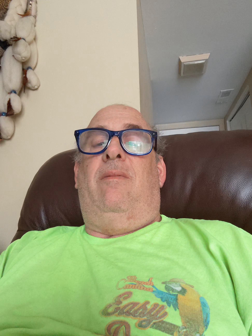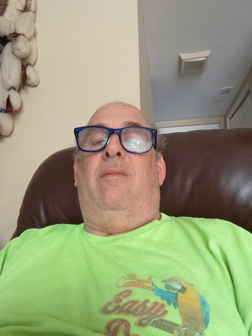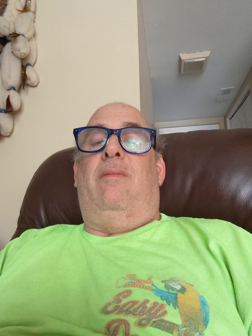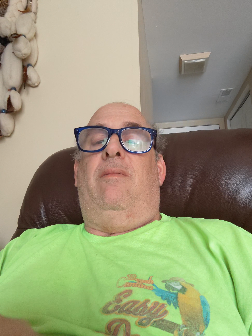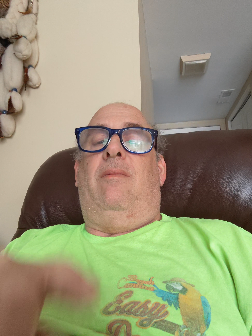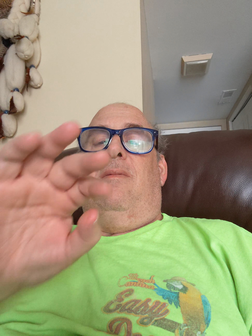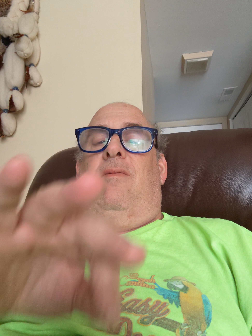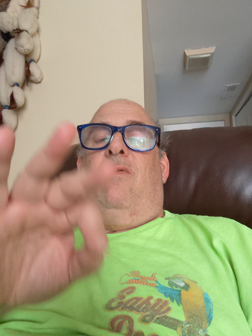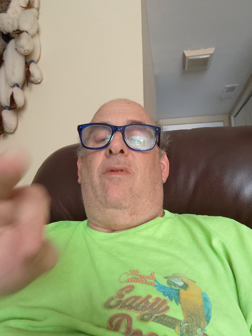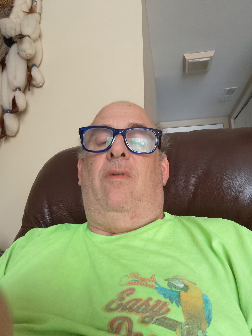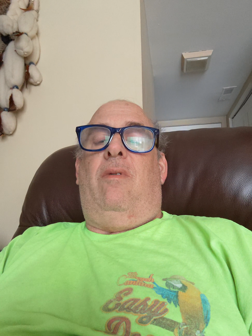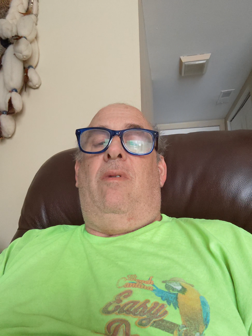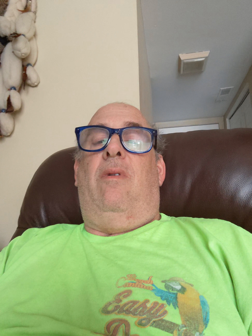french fries